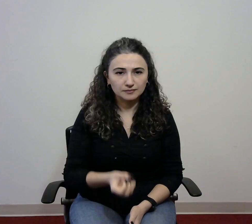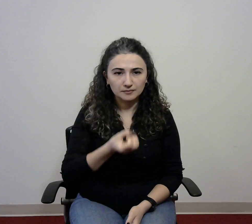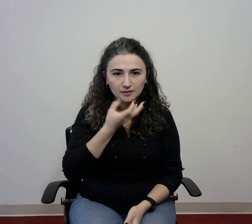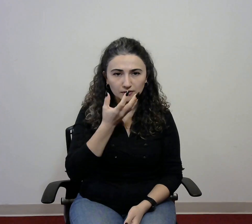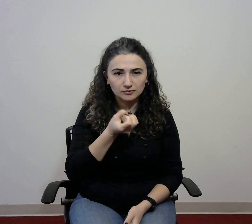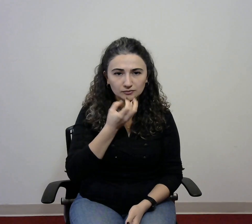bakı